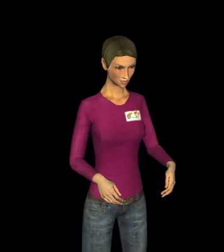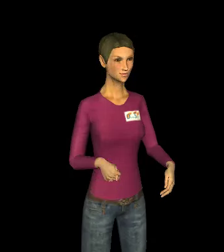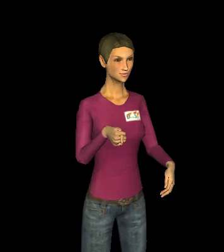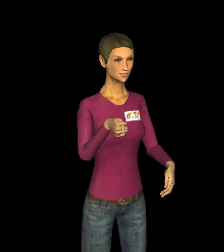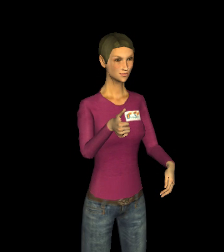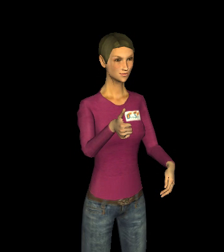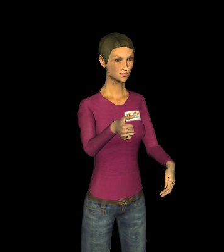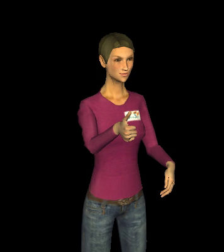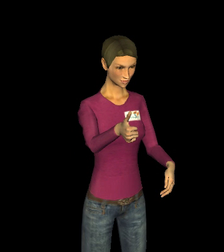قريبا